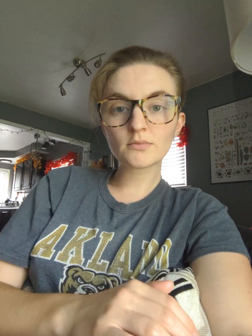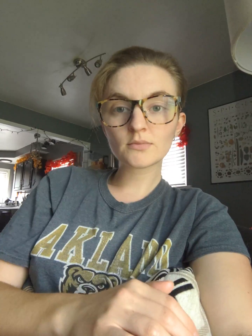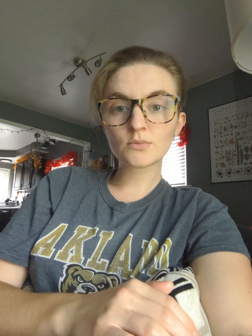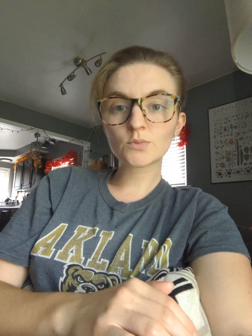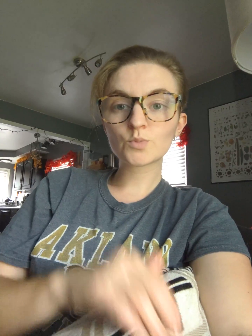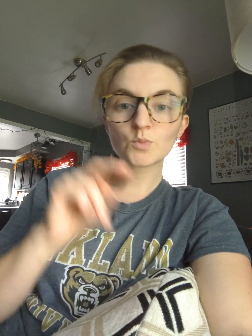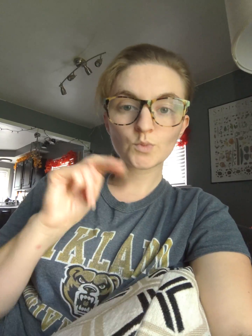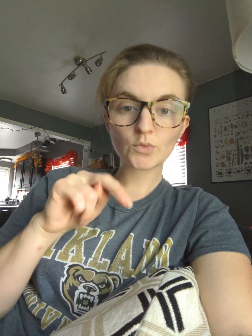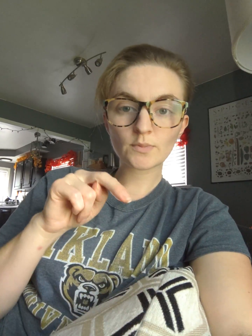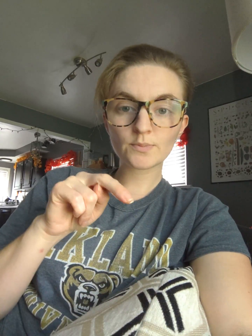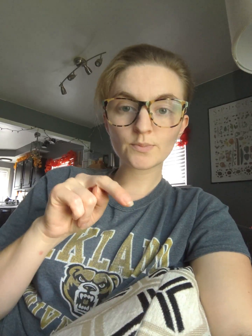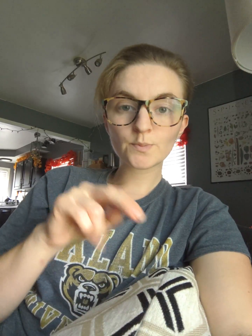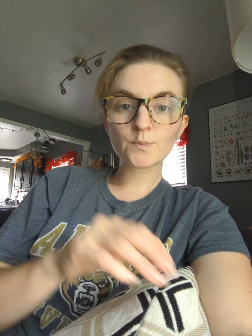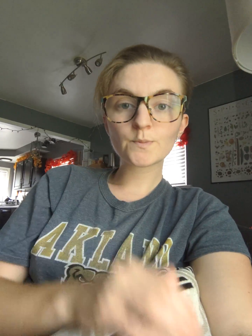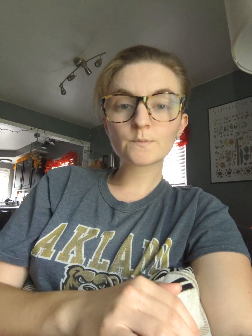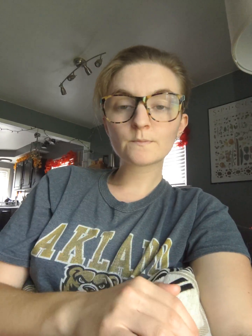nurse